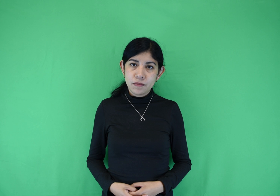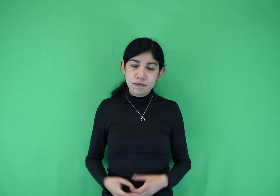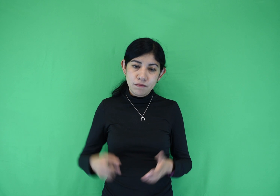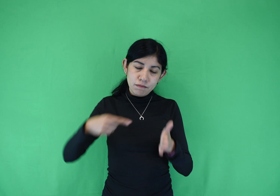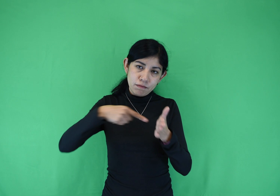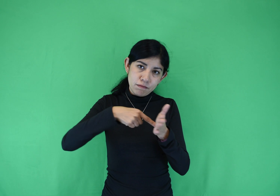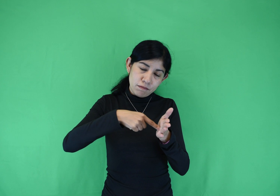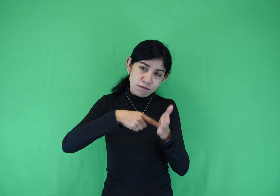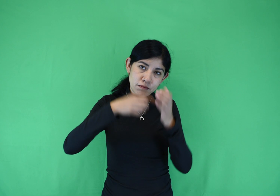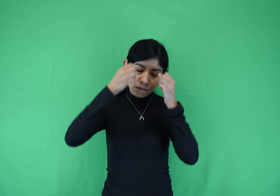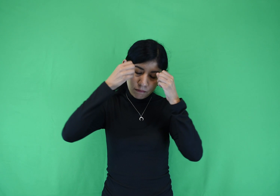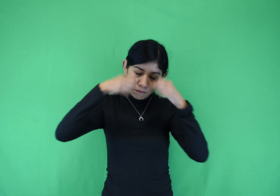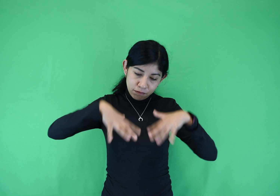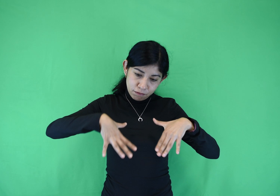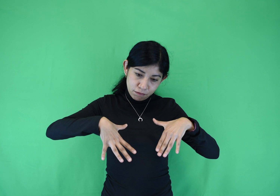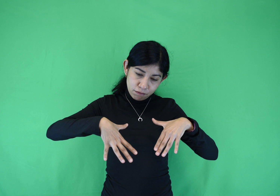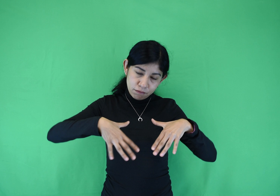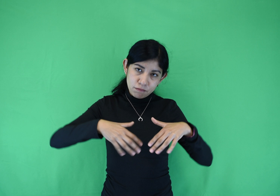perder